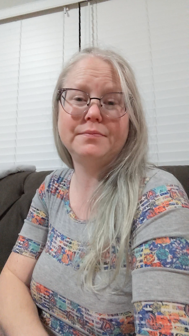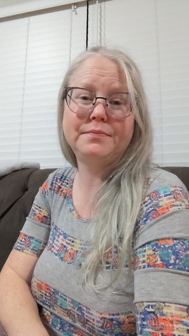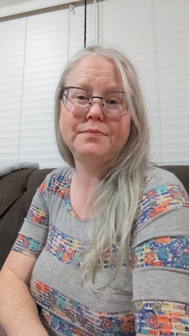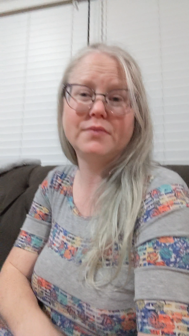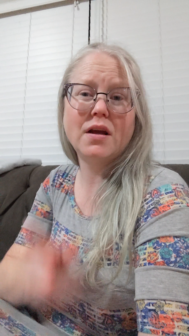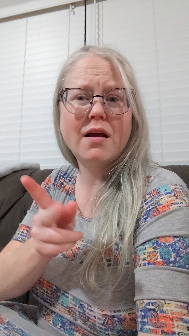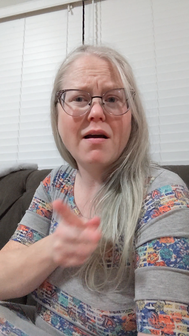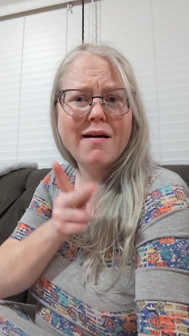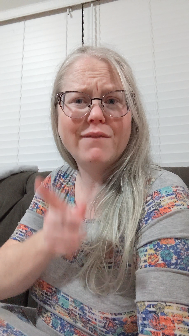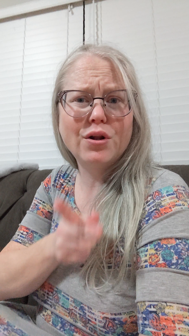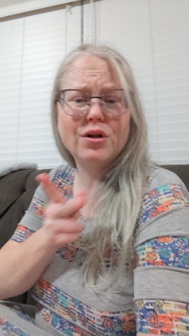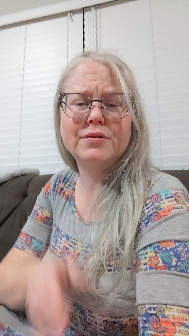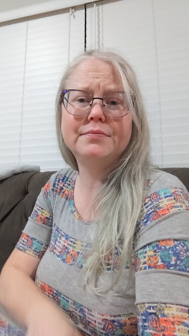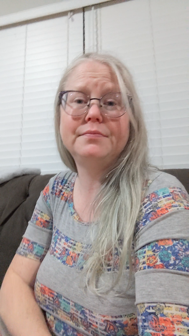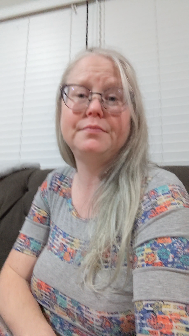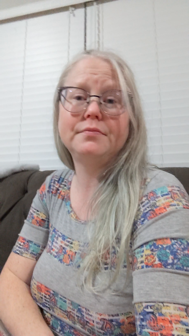careful